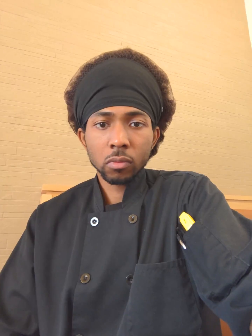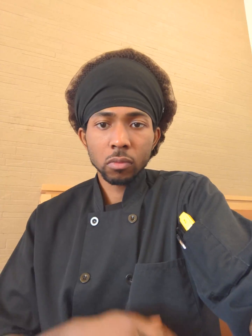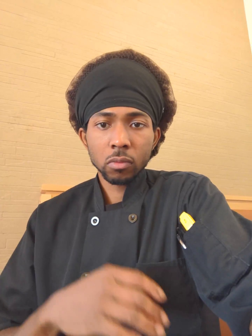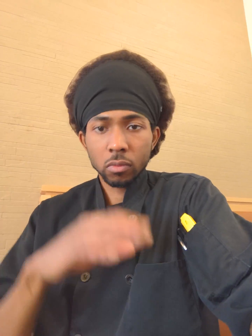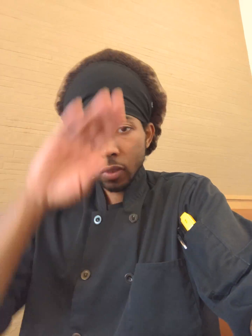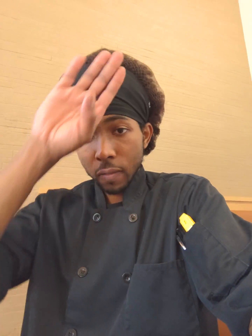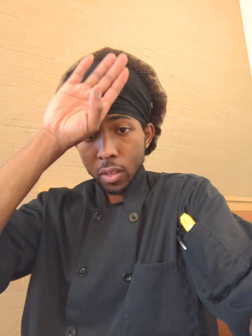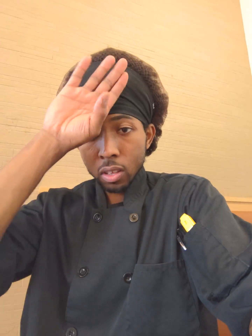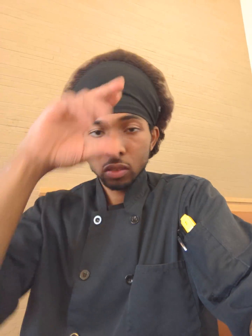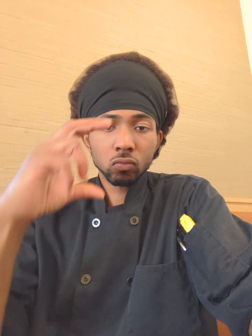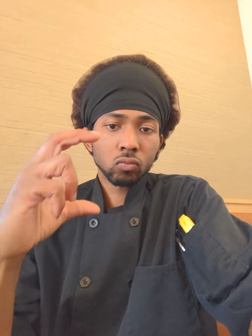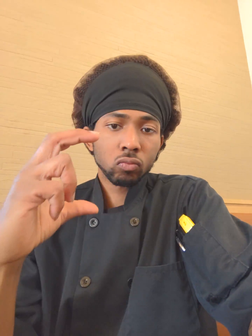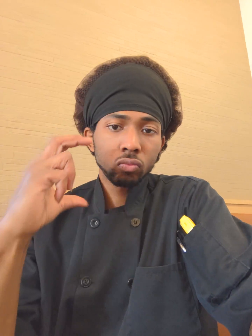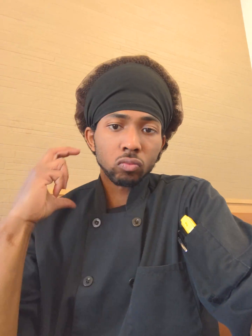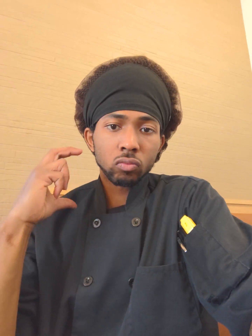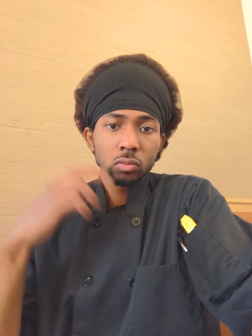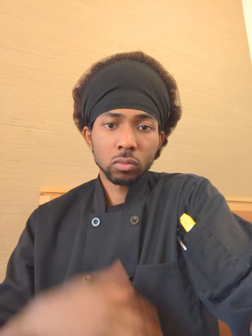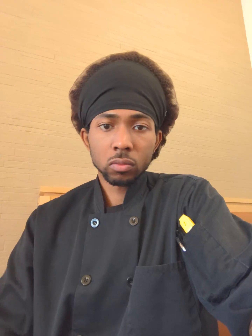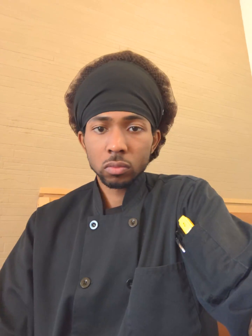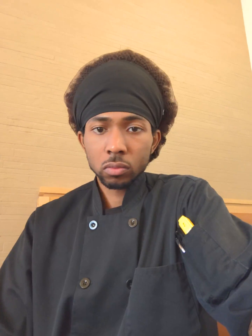fire truck